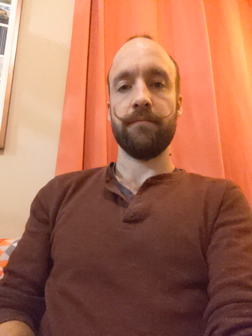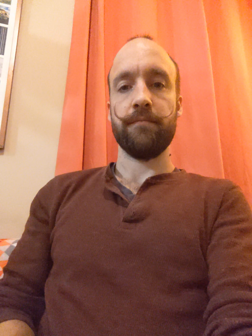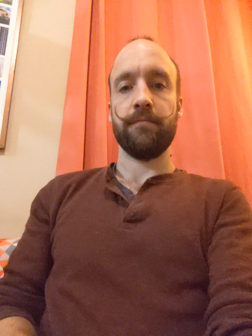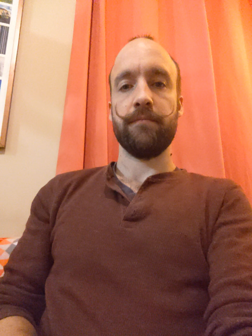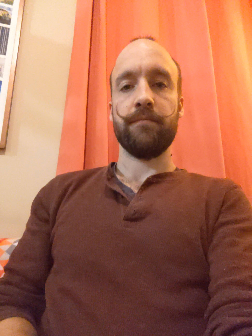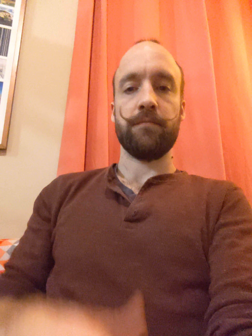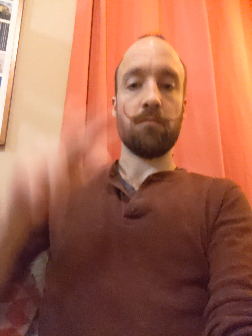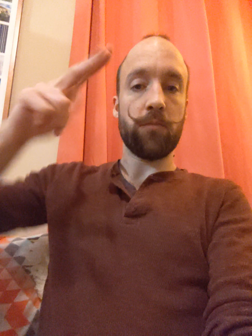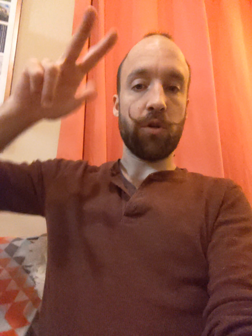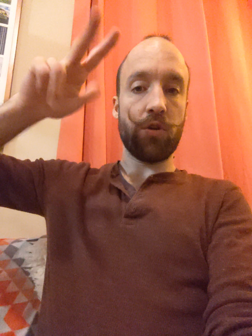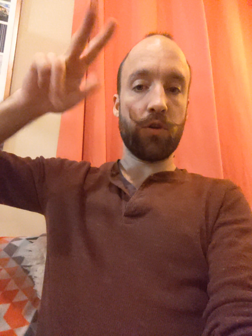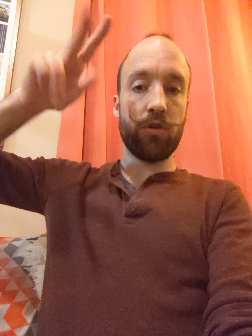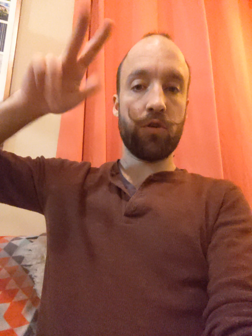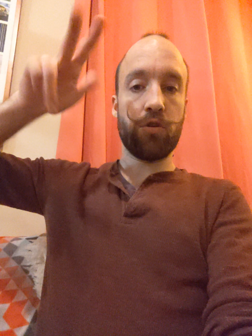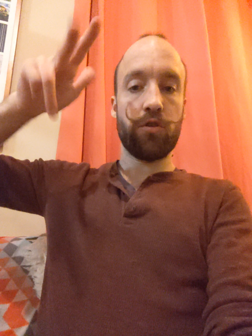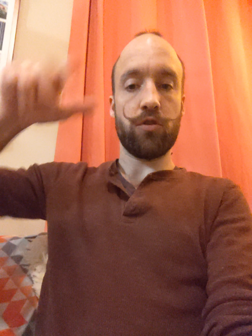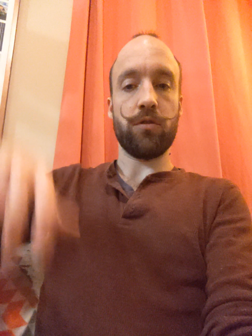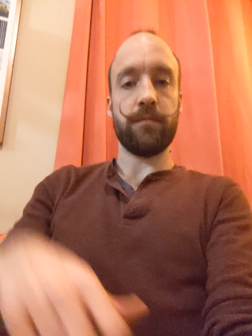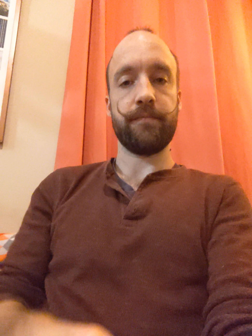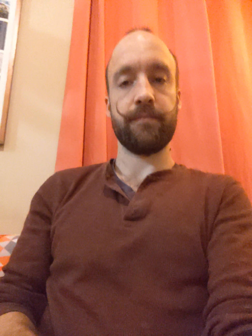helicopter